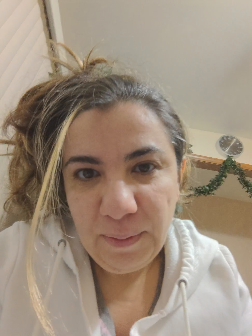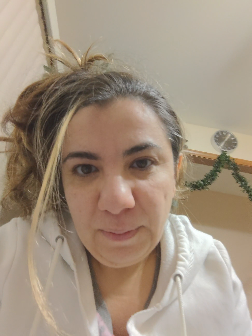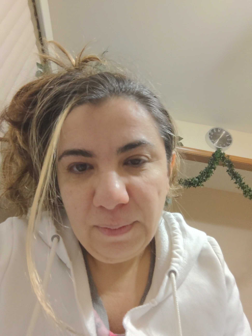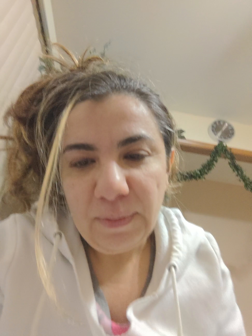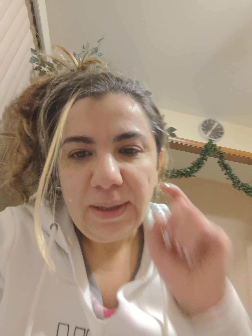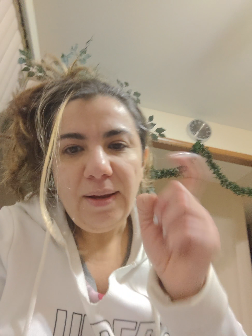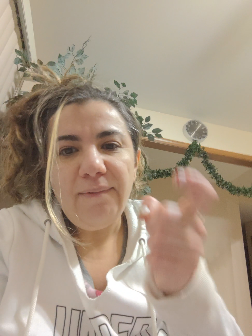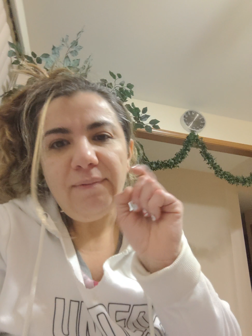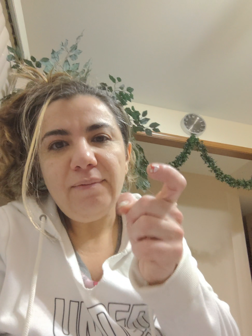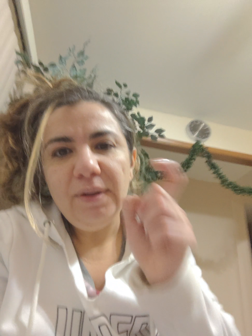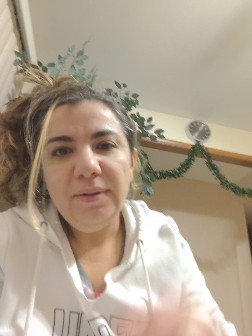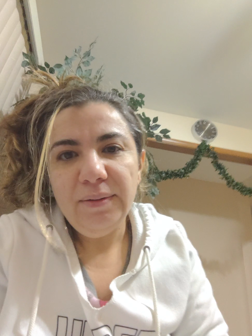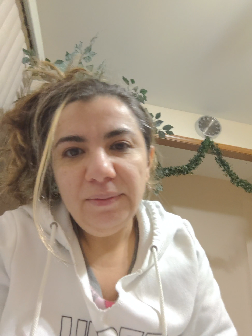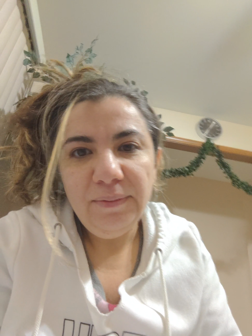gift